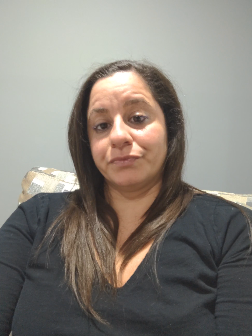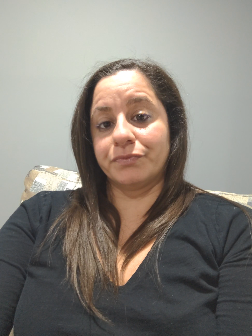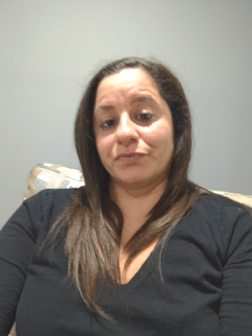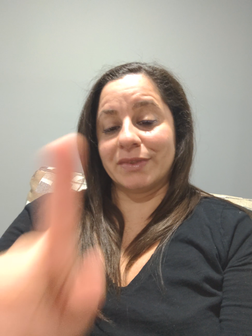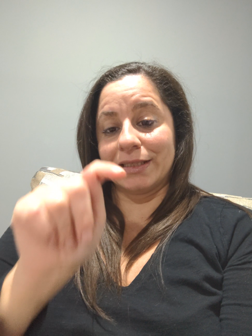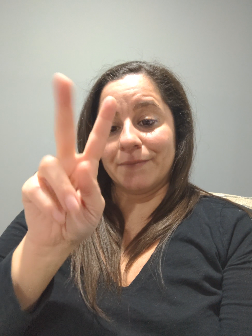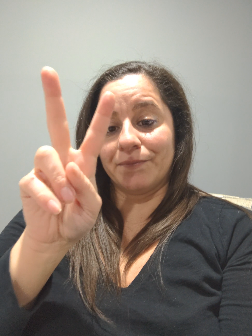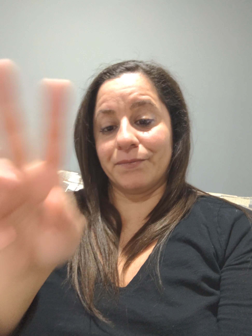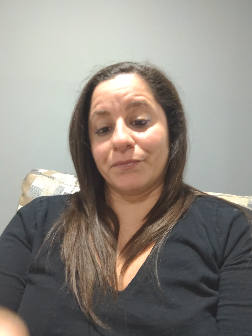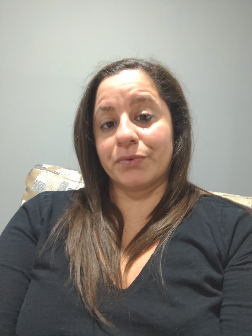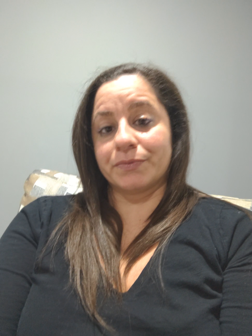TV